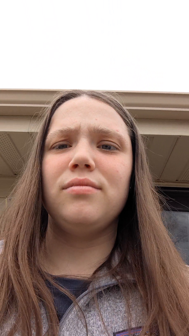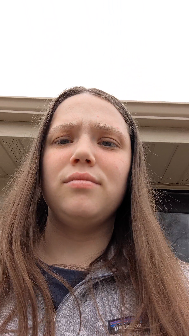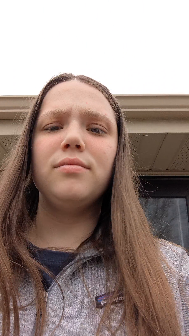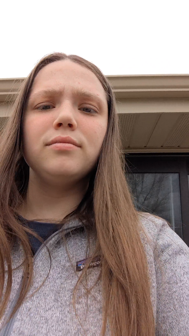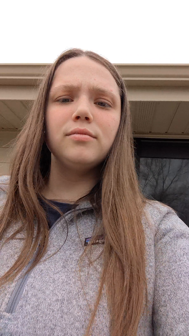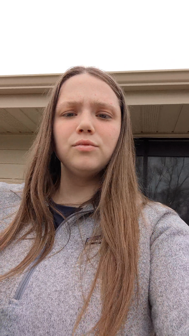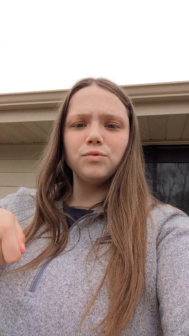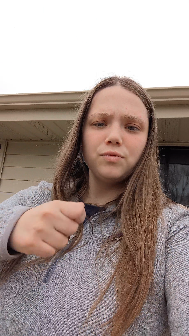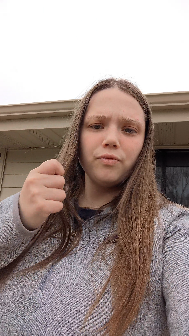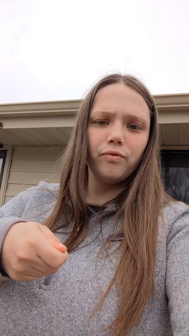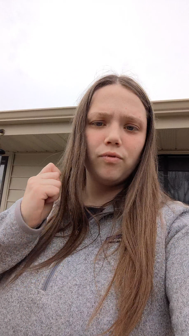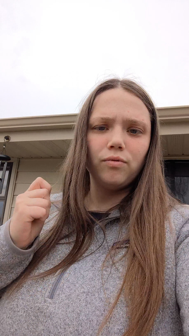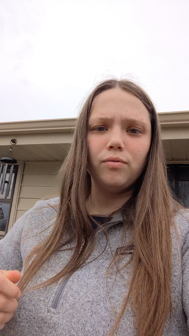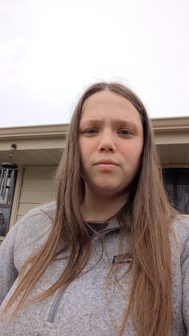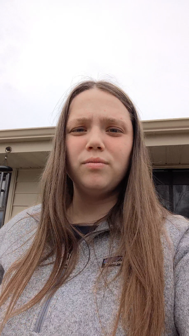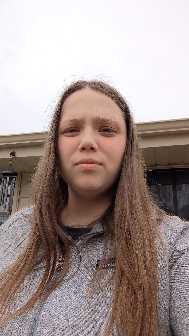shovel